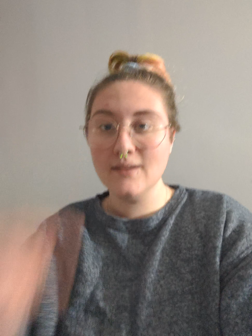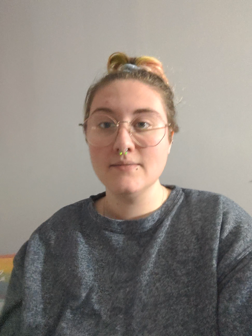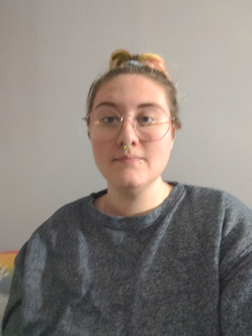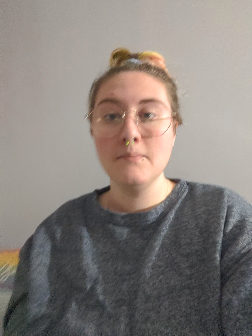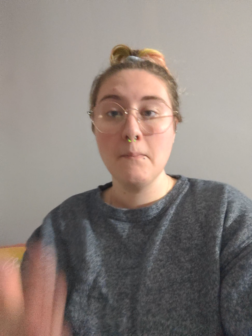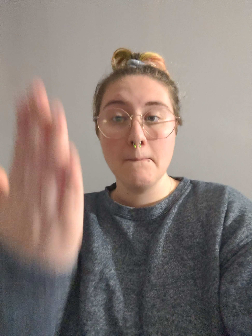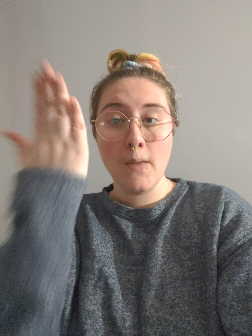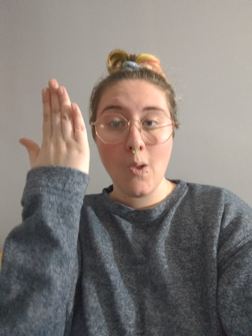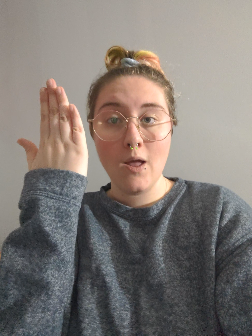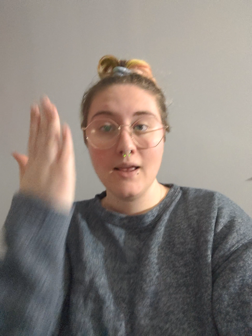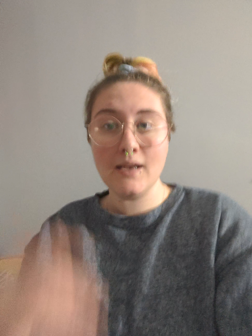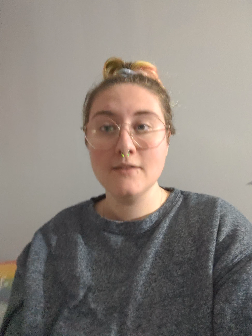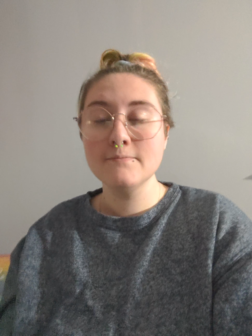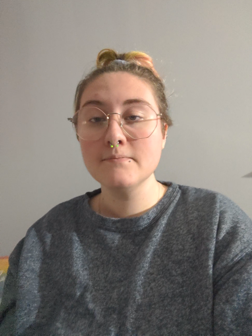morning